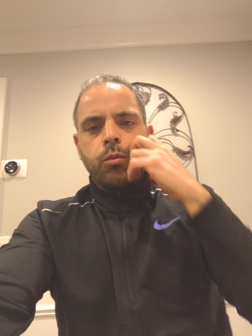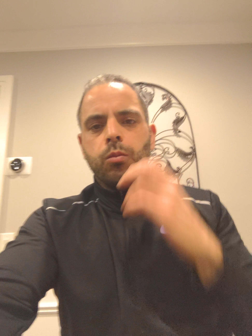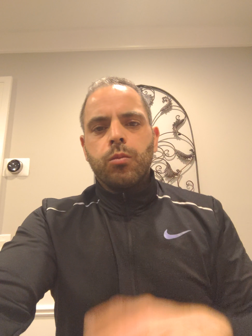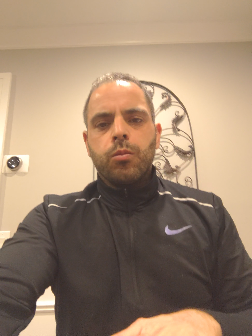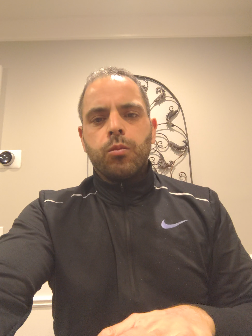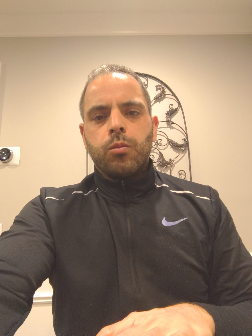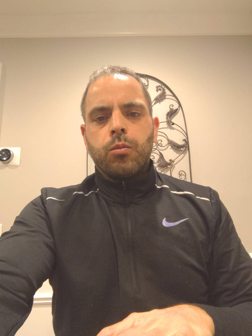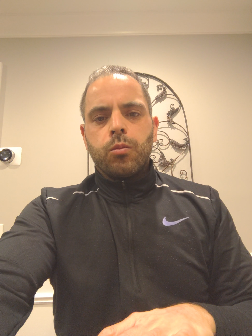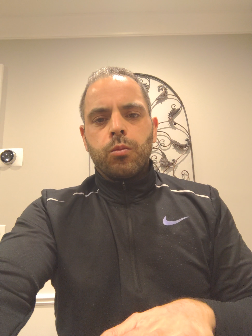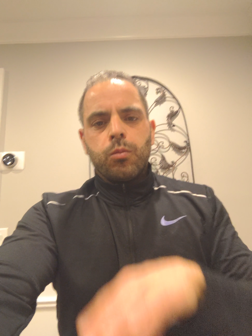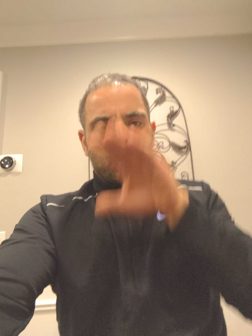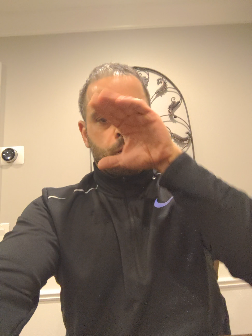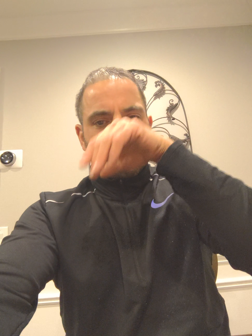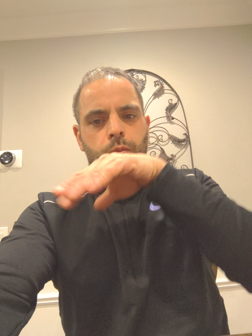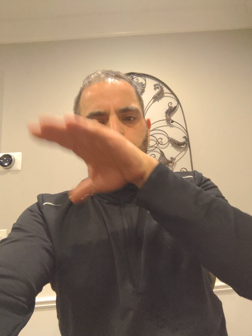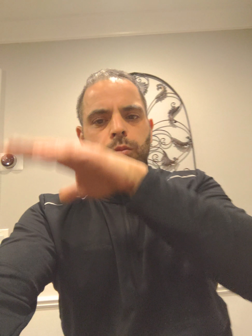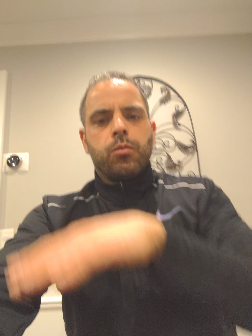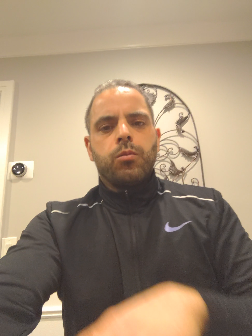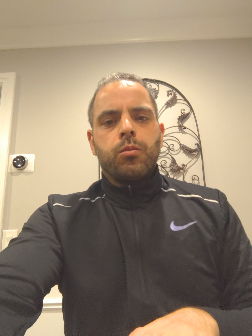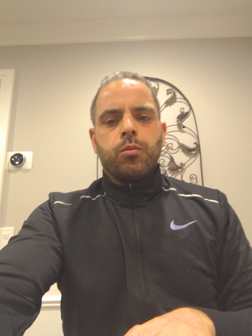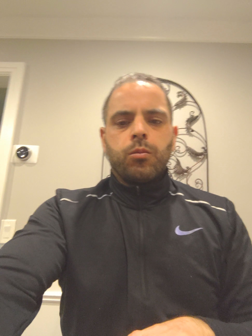elephant